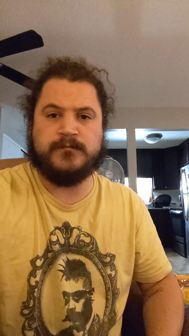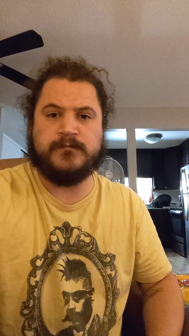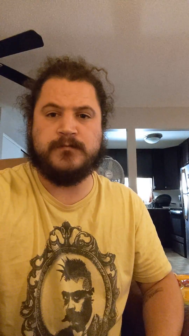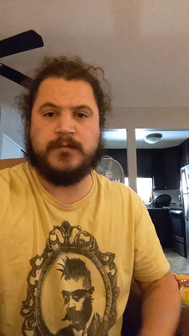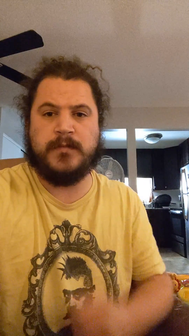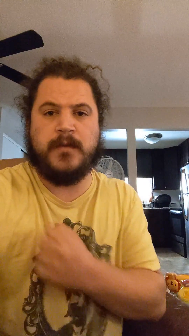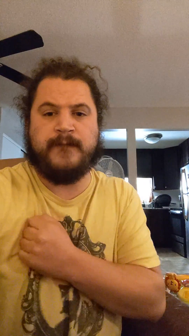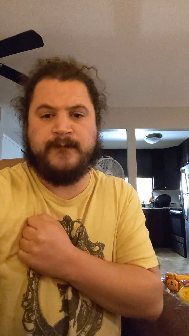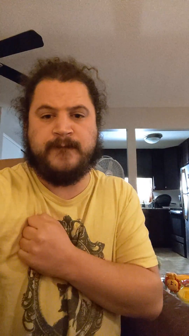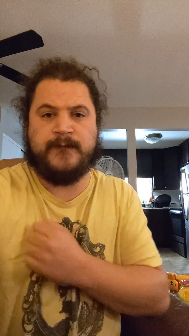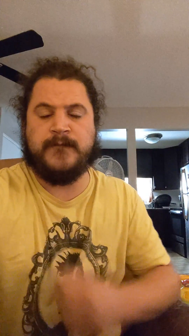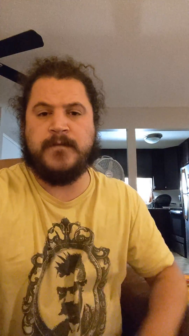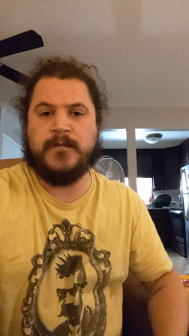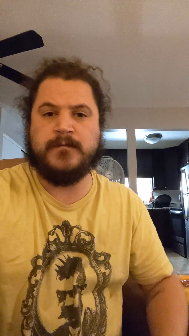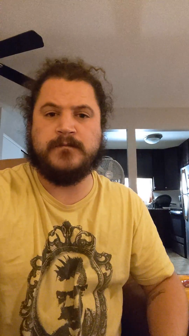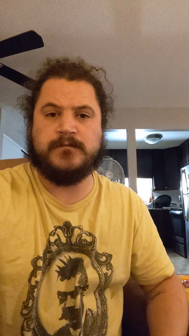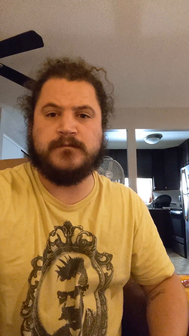love